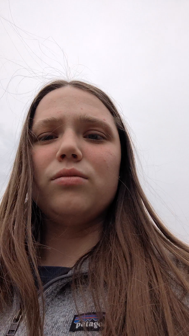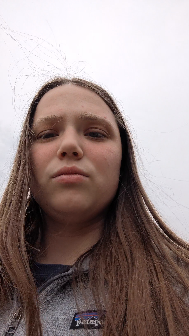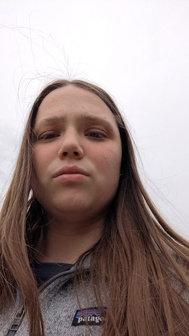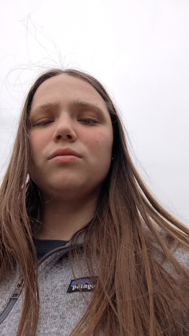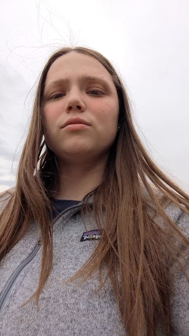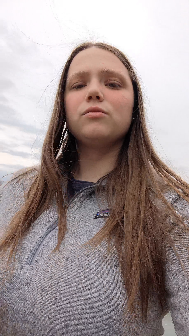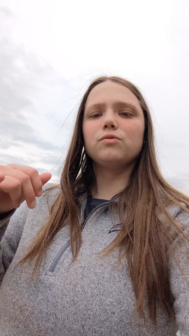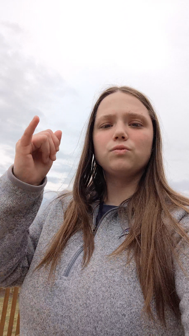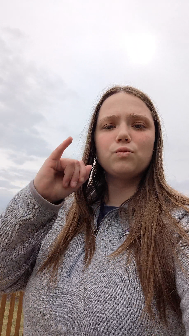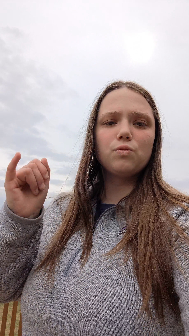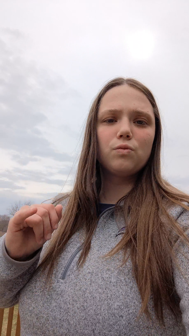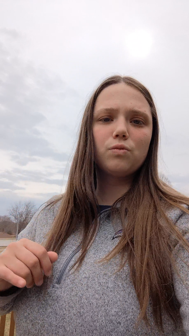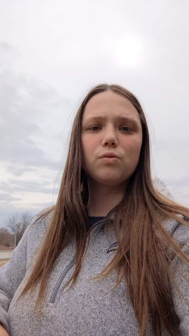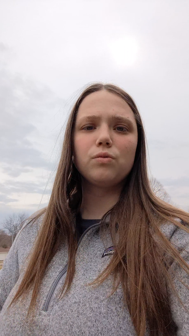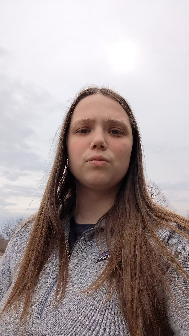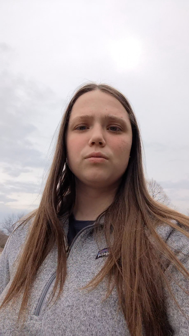draw